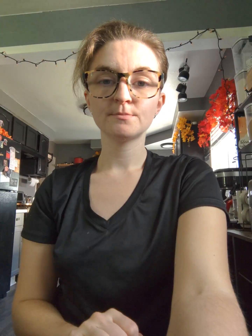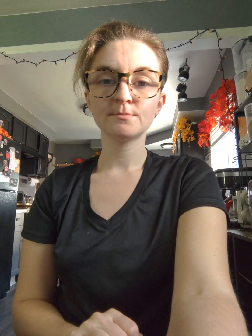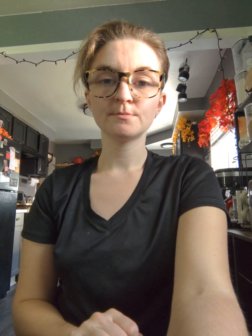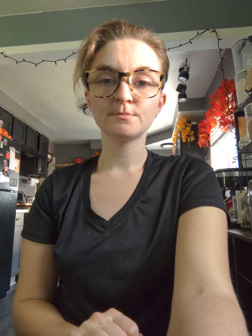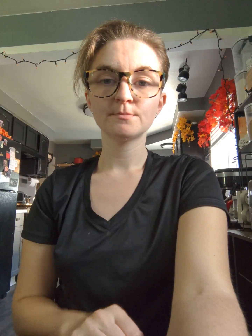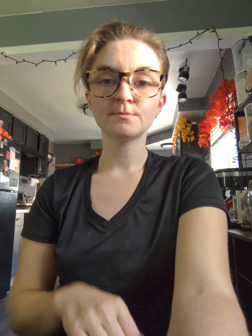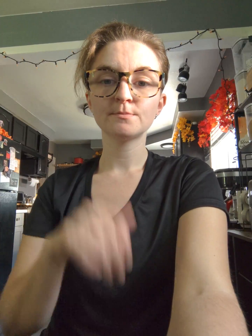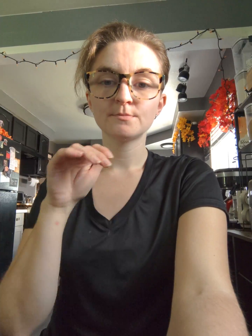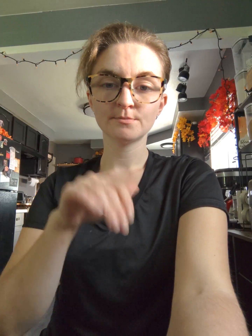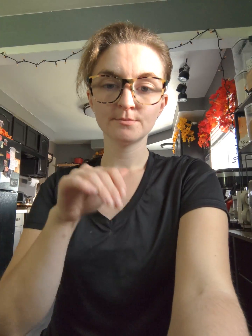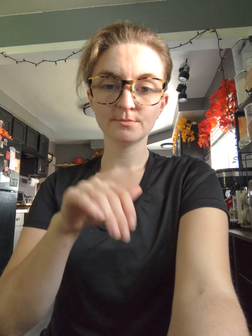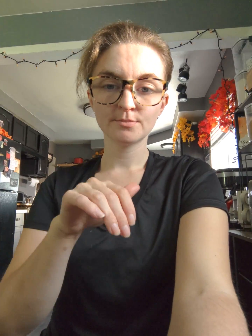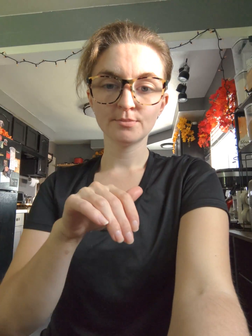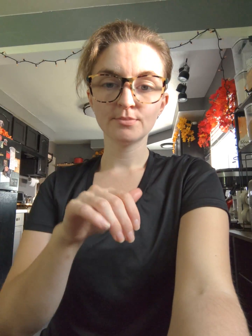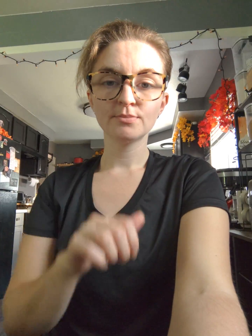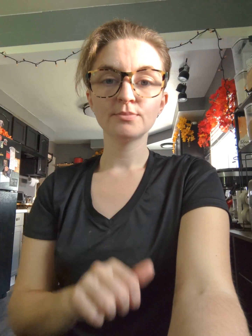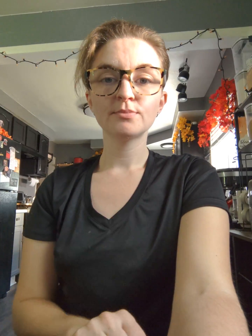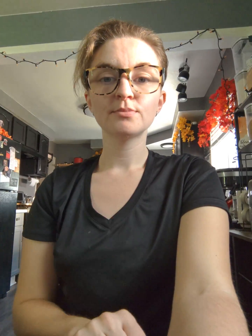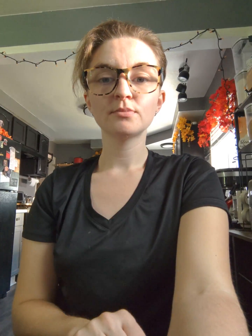night night